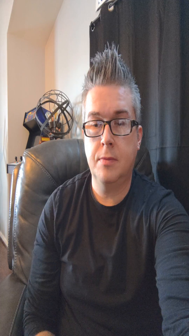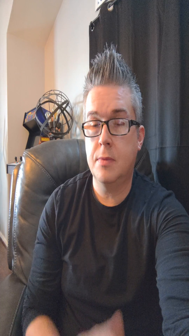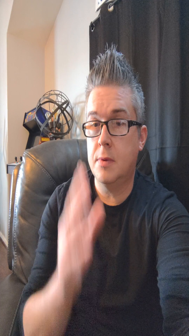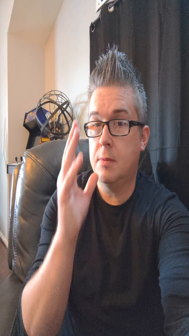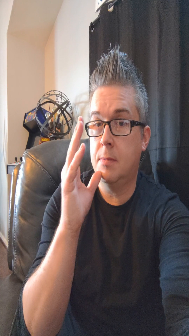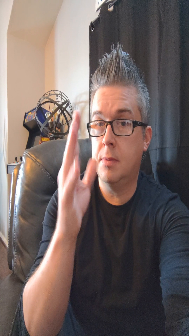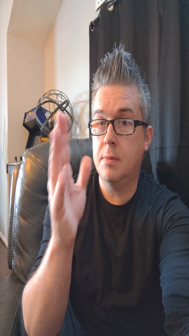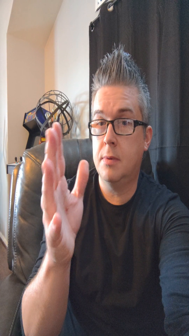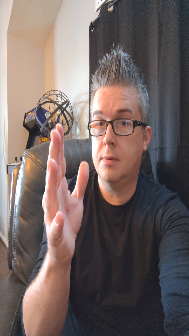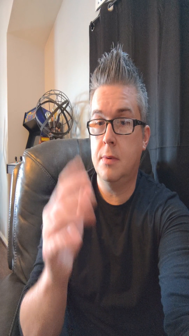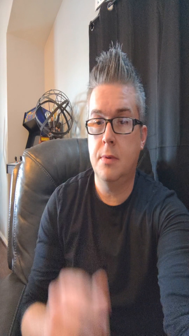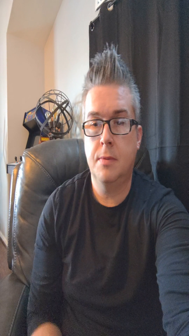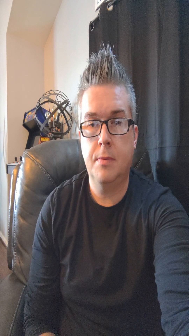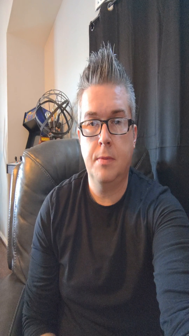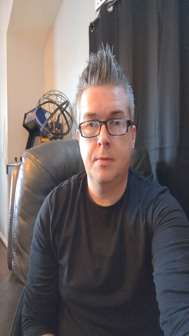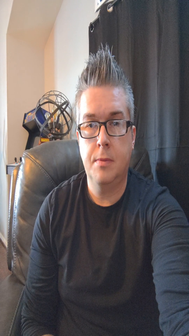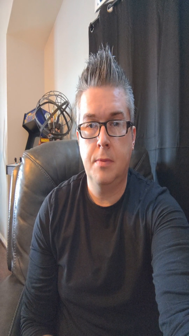grandma